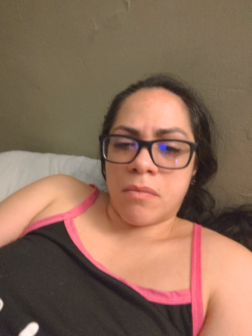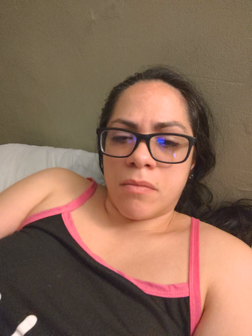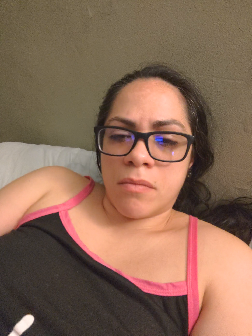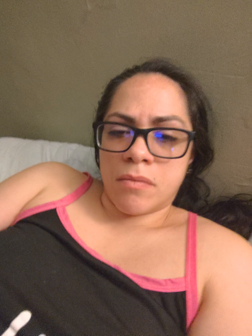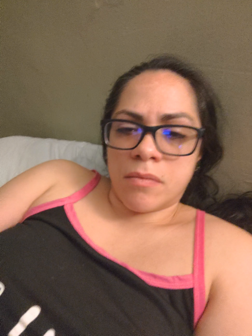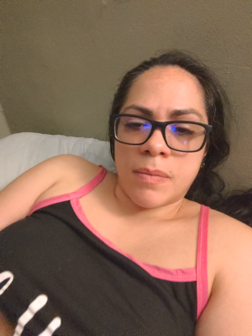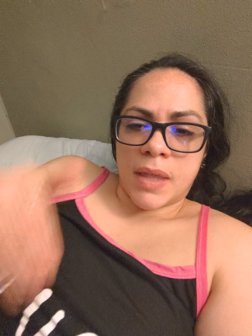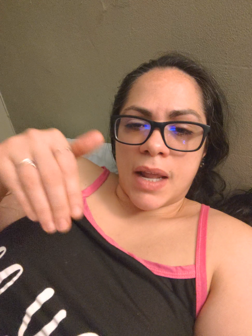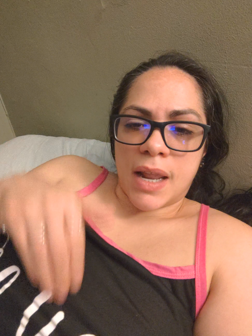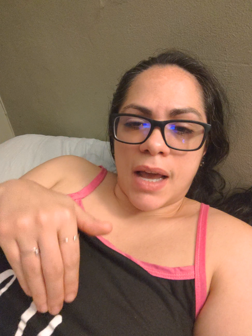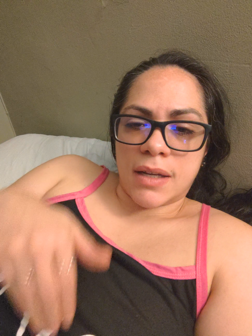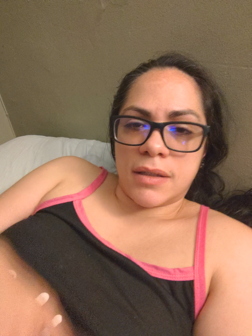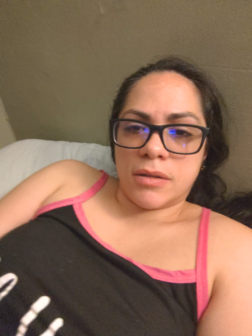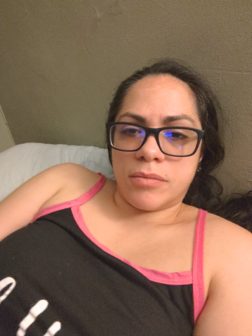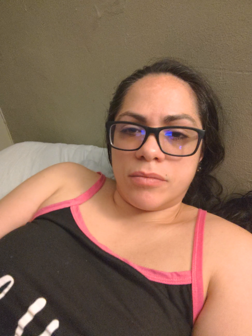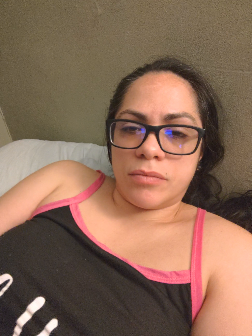night